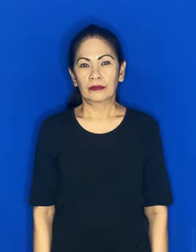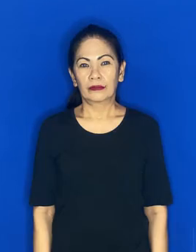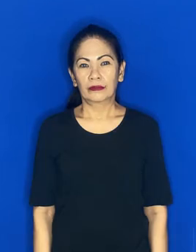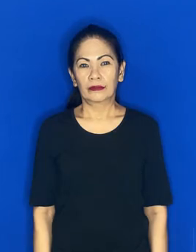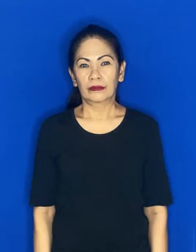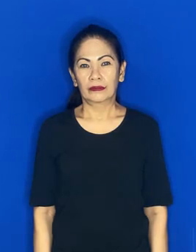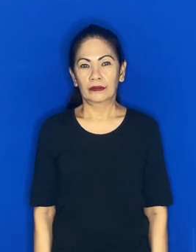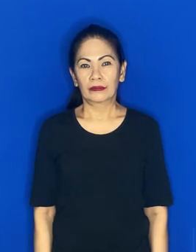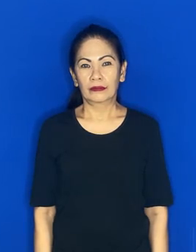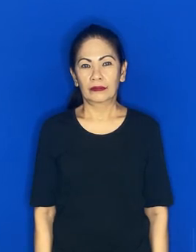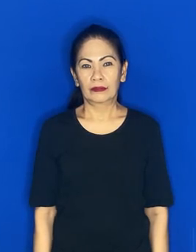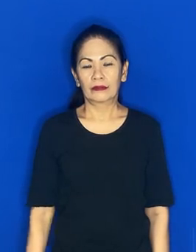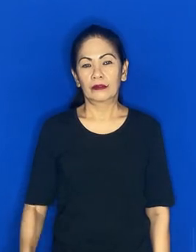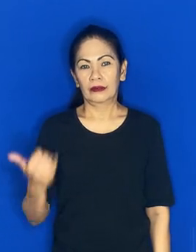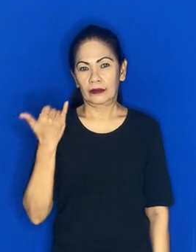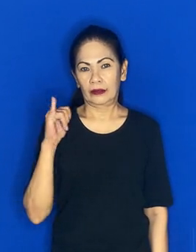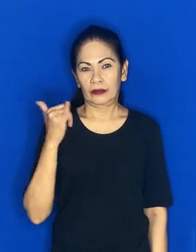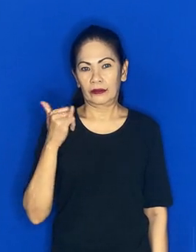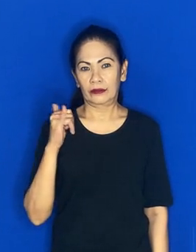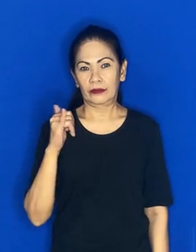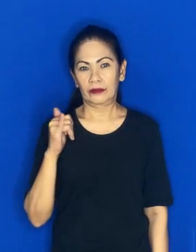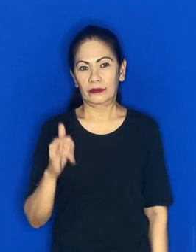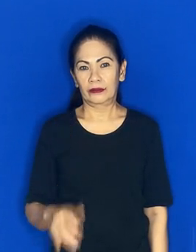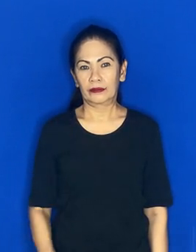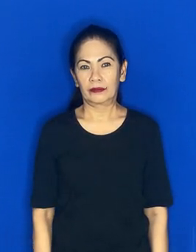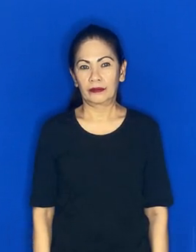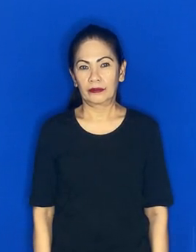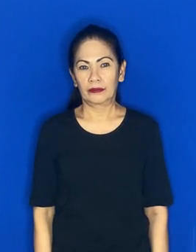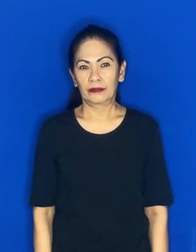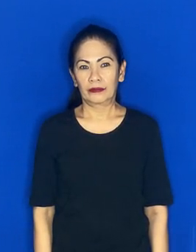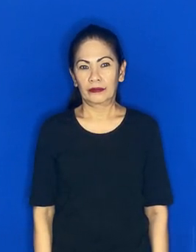yellow